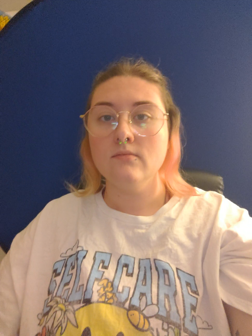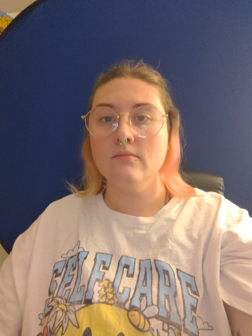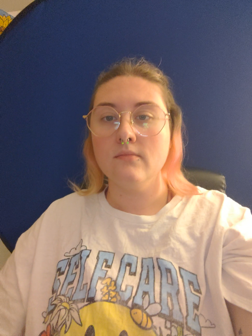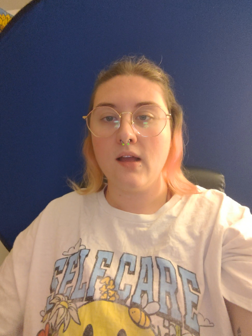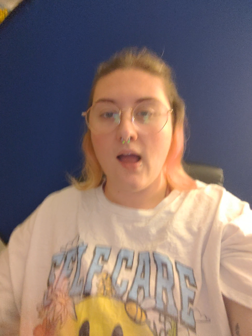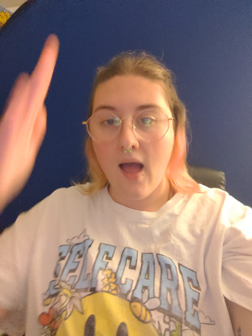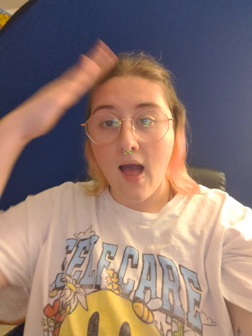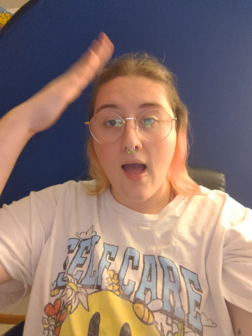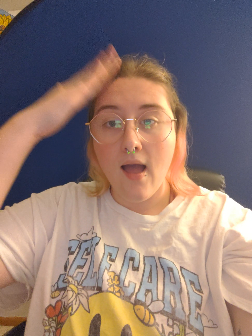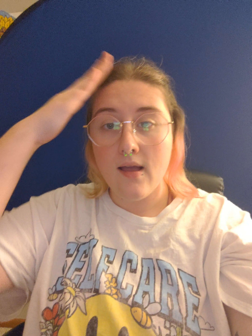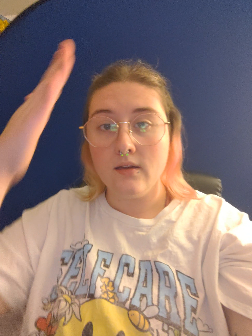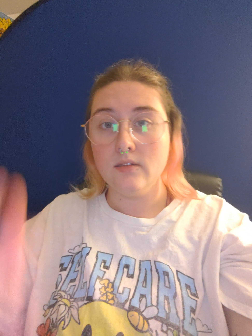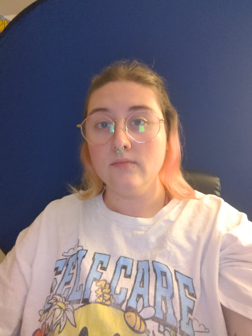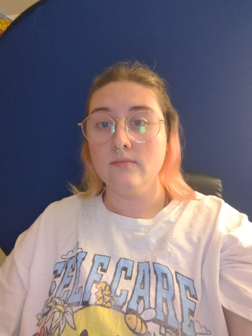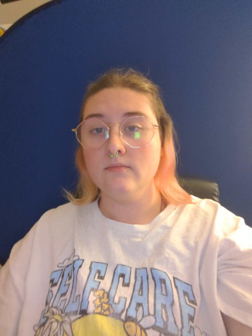hat